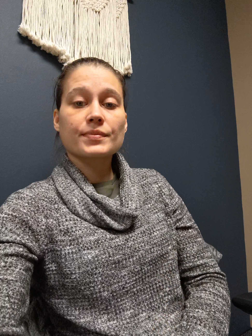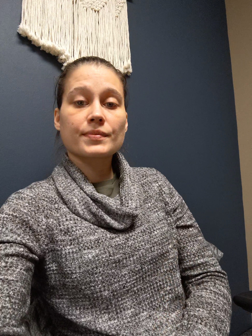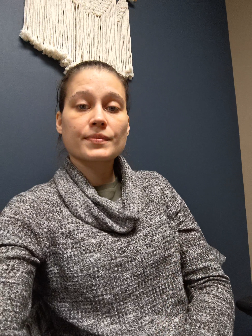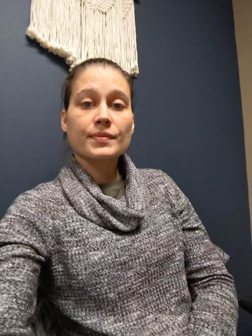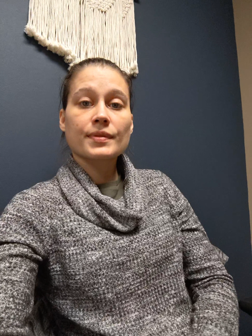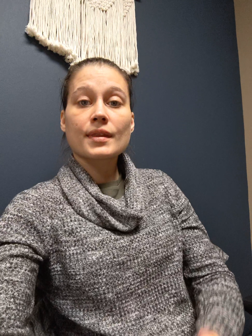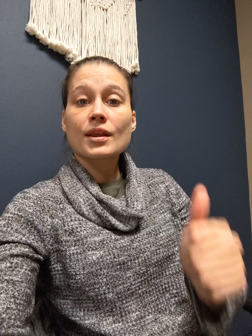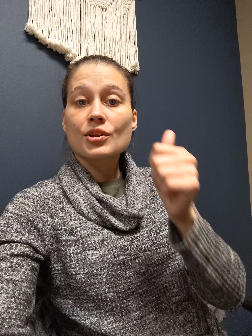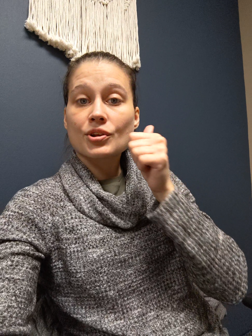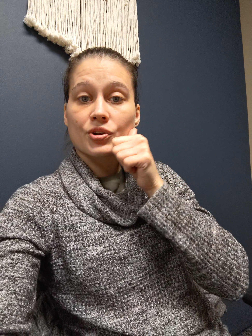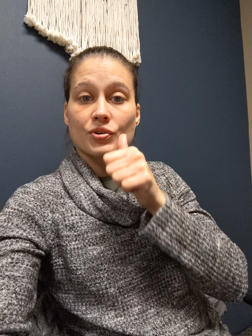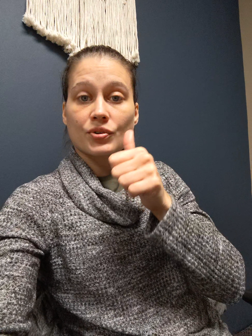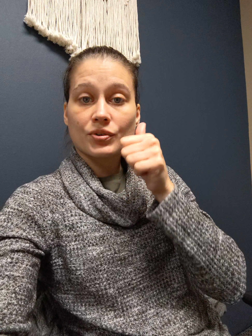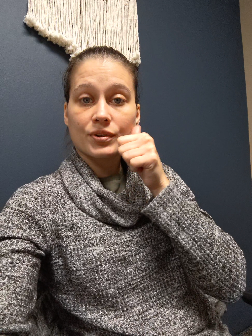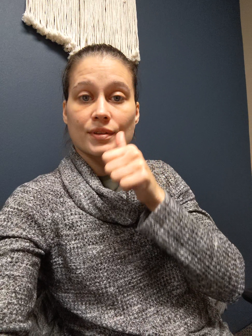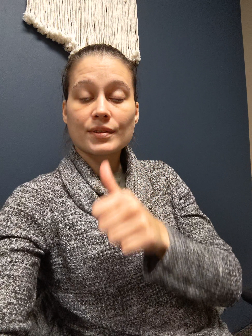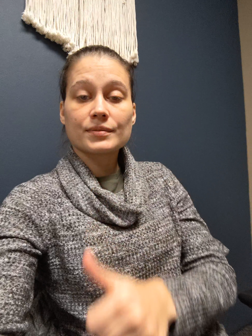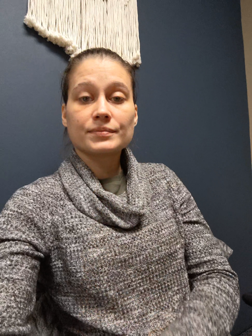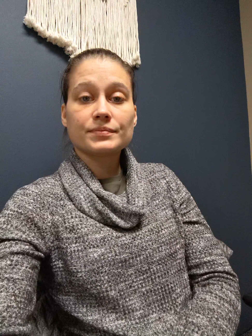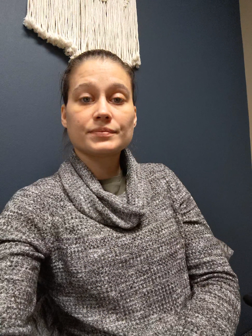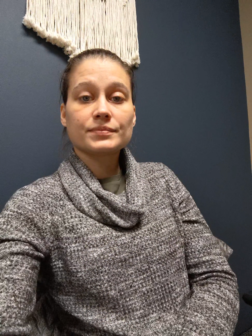girl